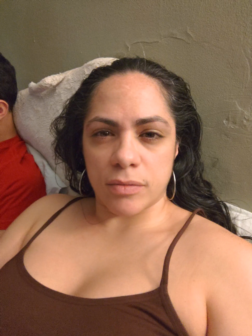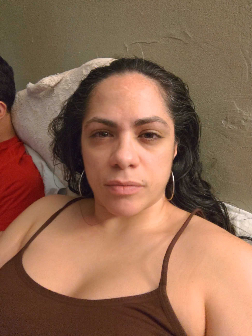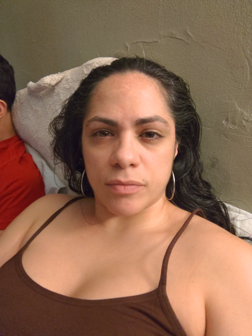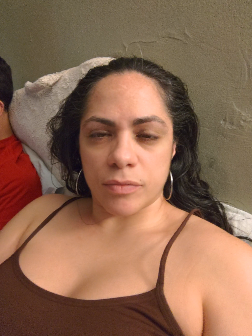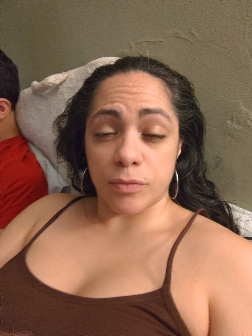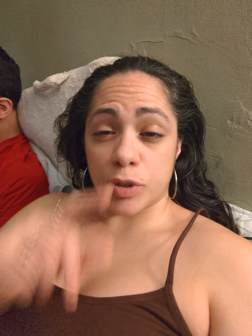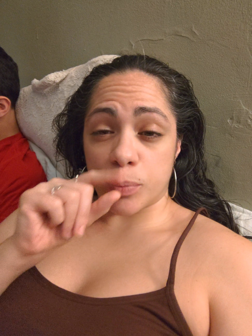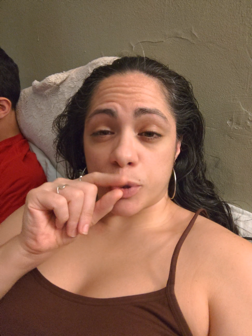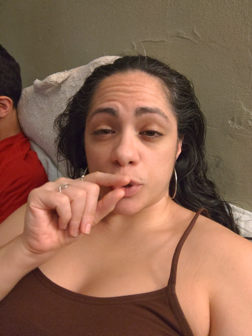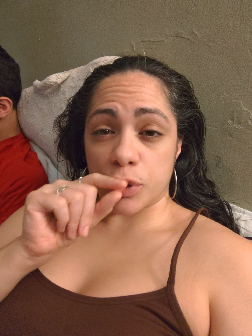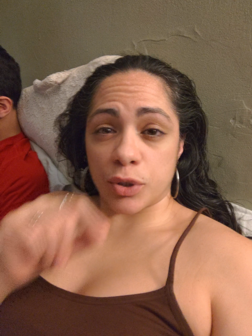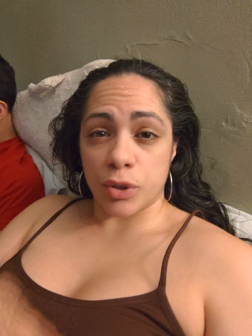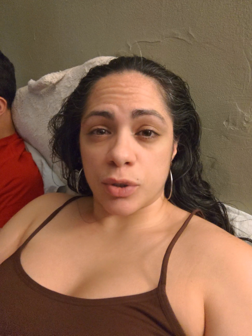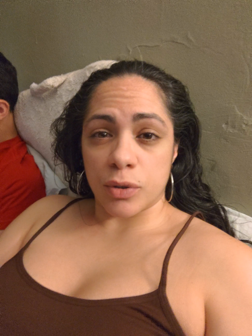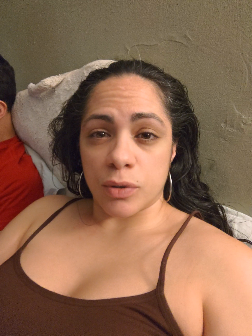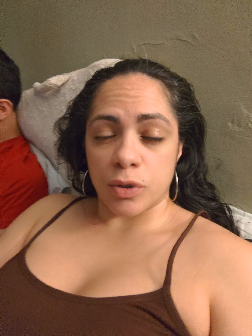bird